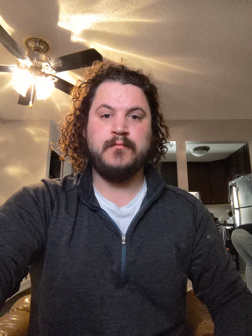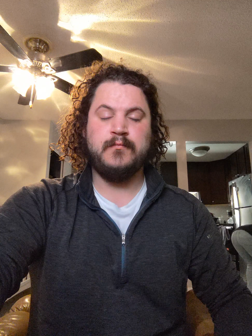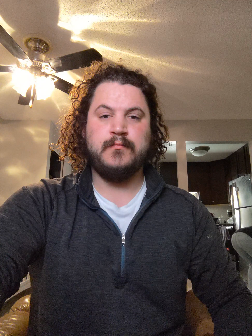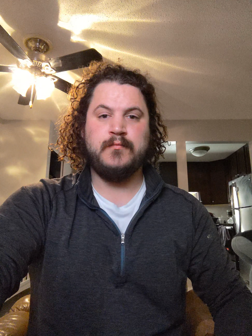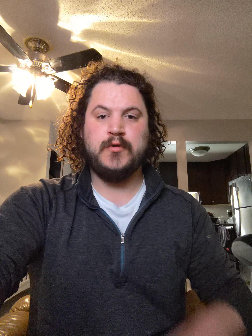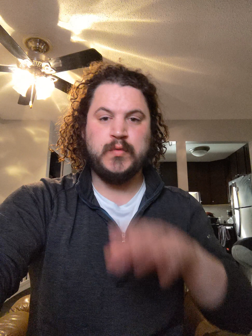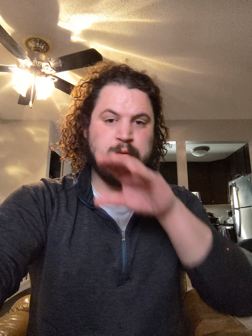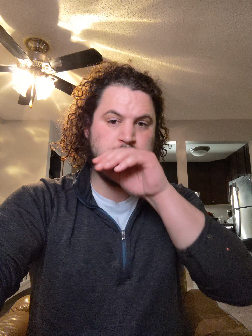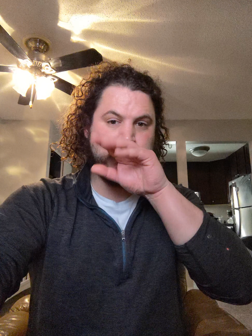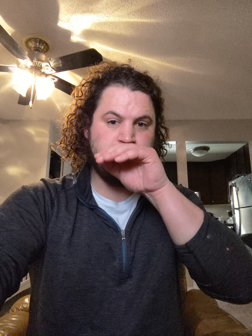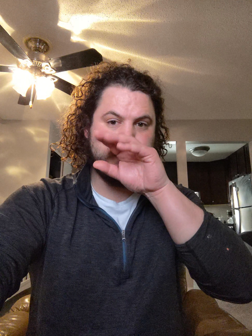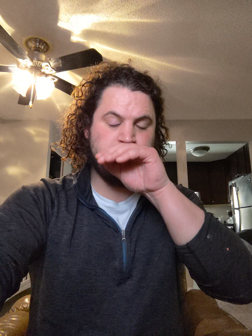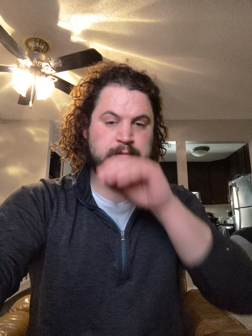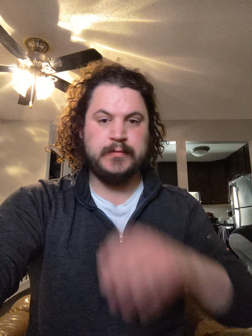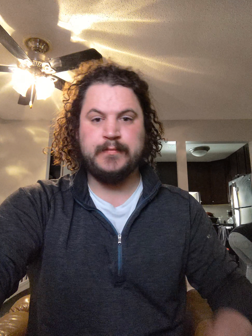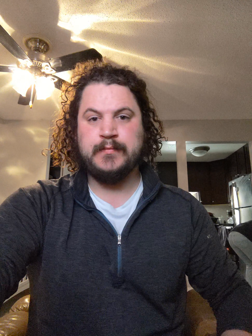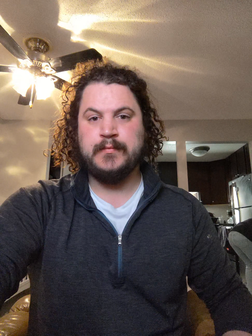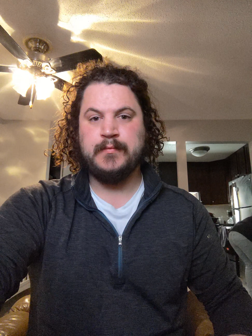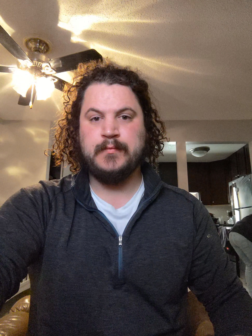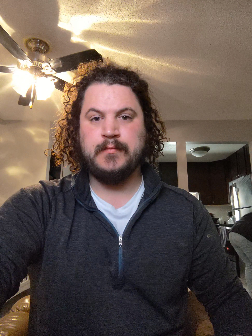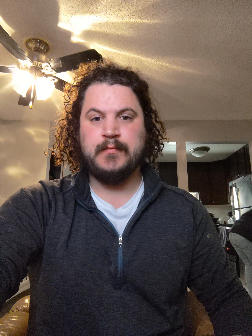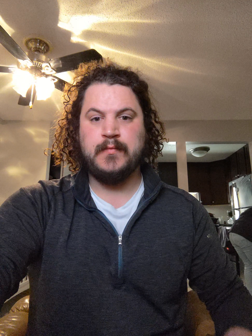goose